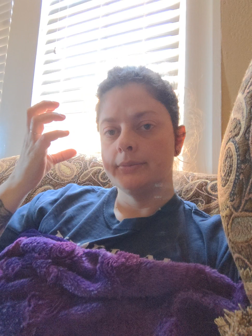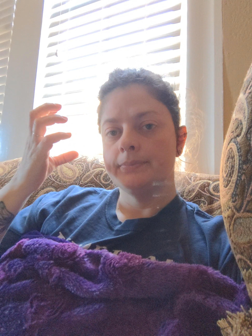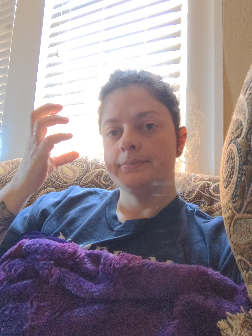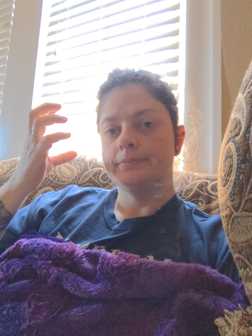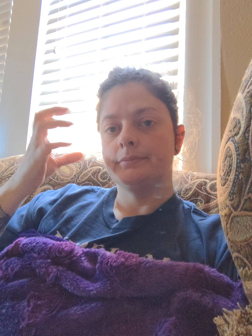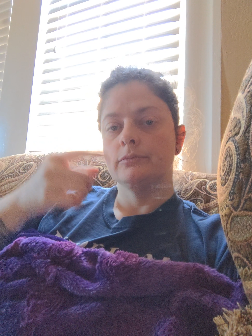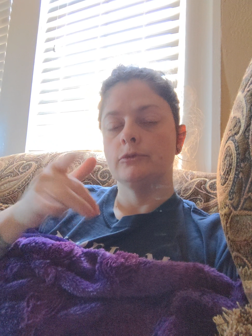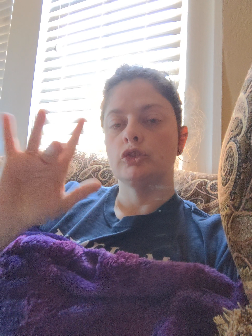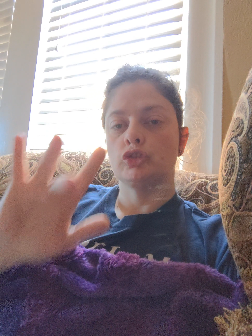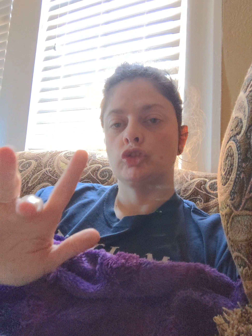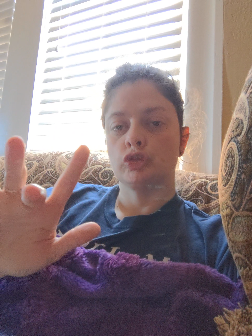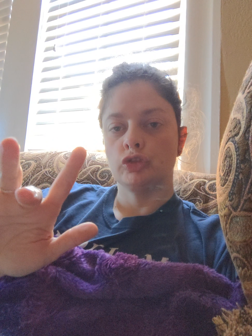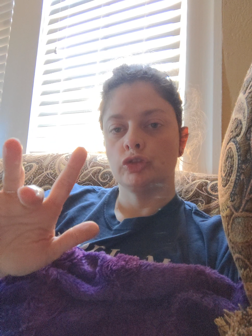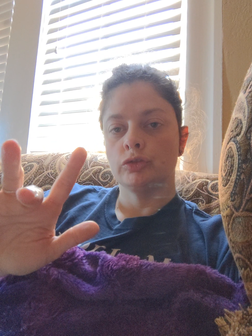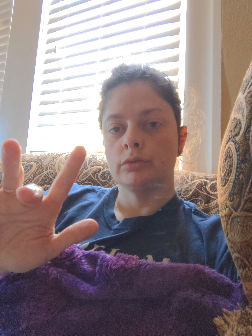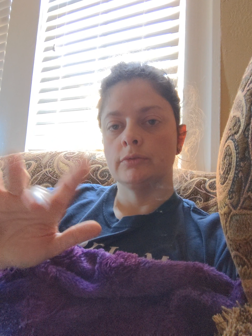touch